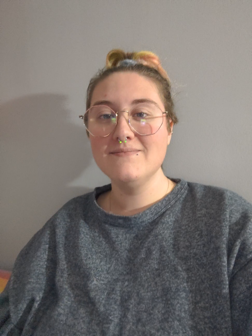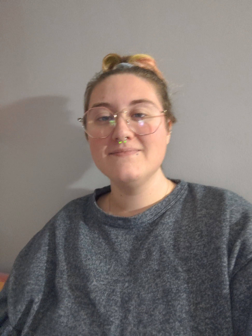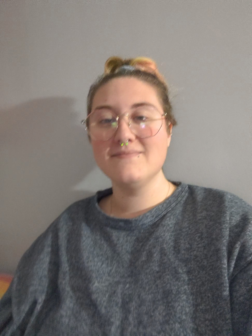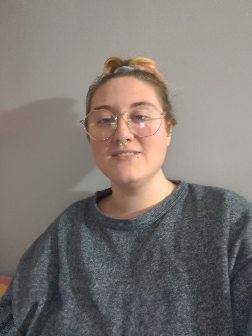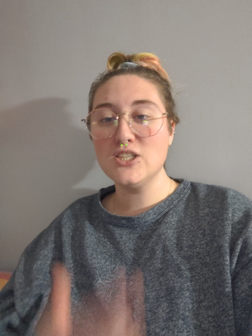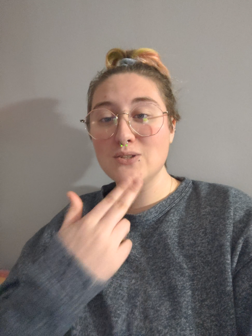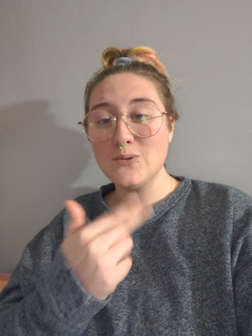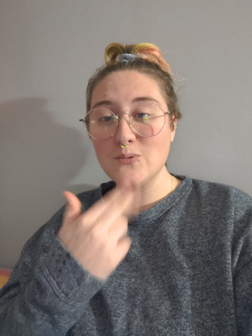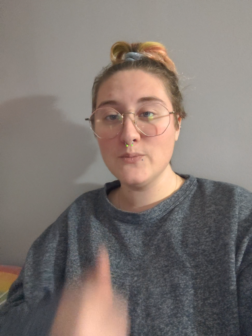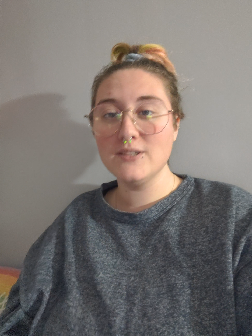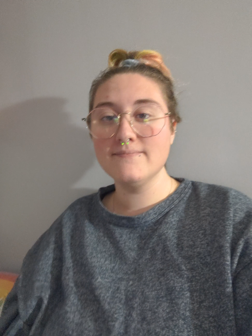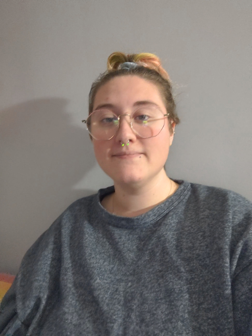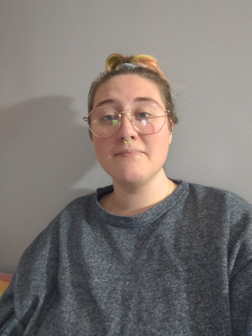cute